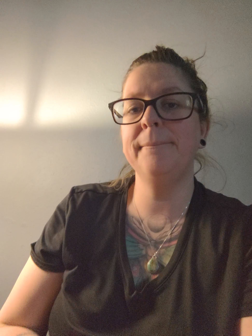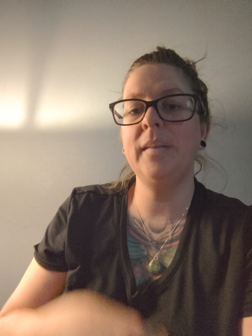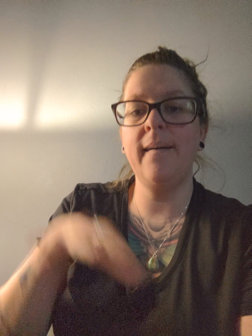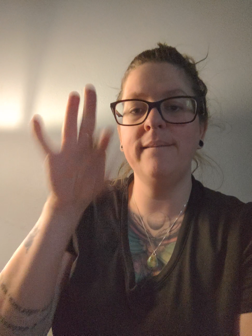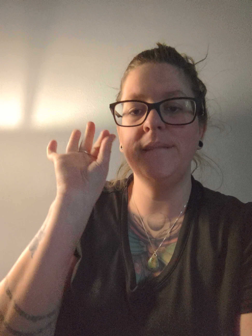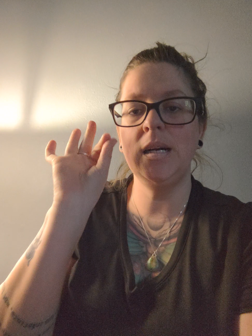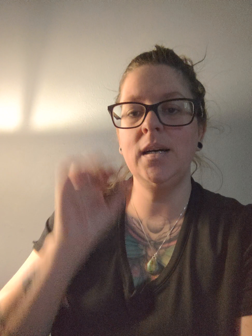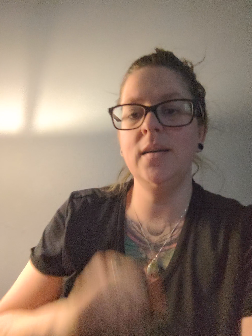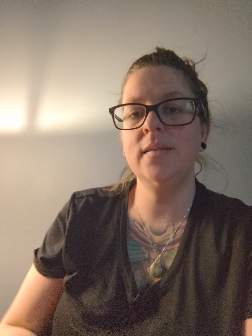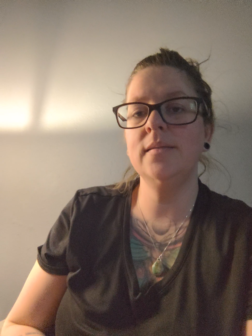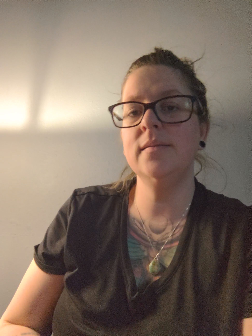find